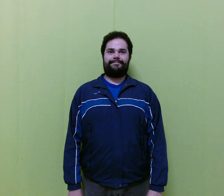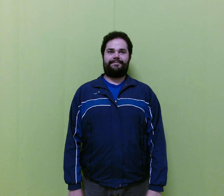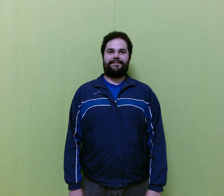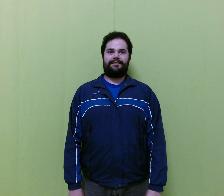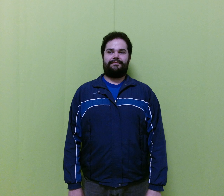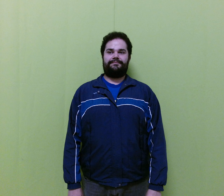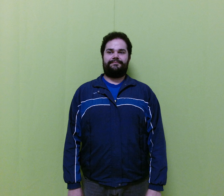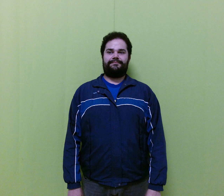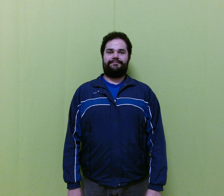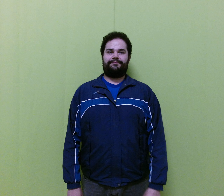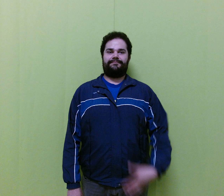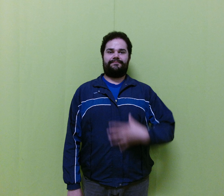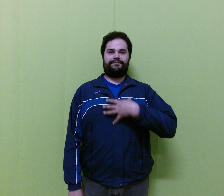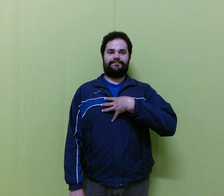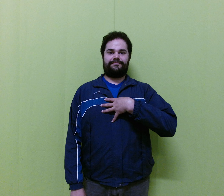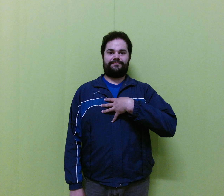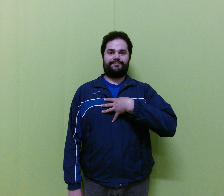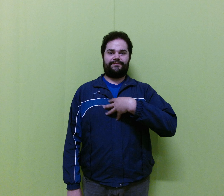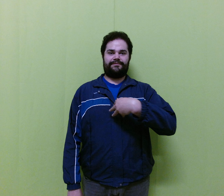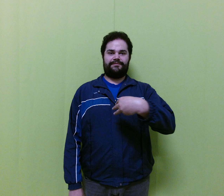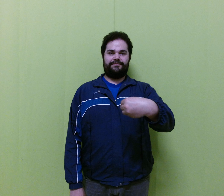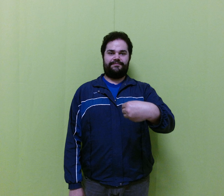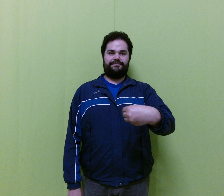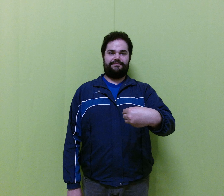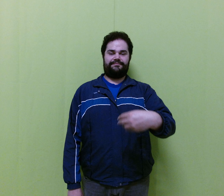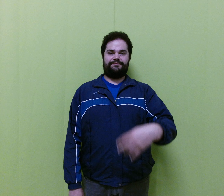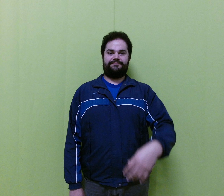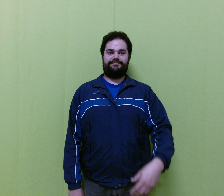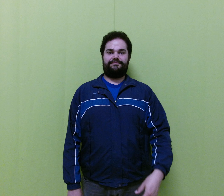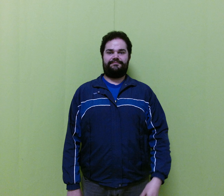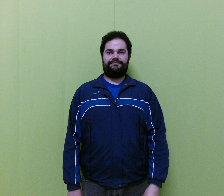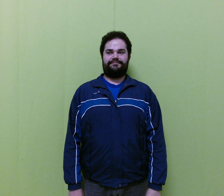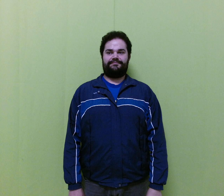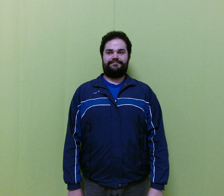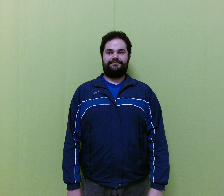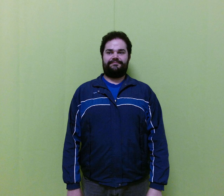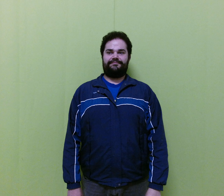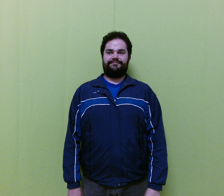filho